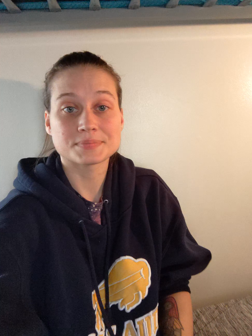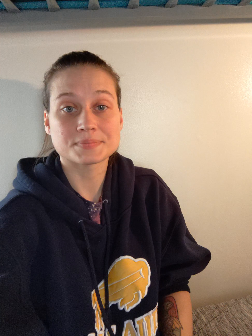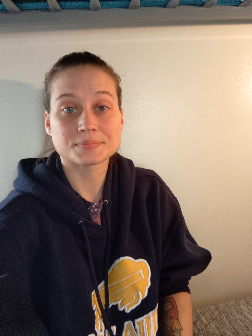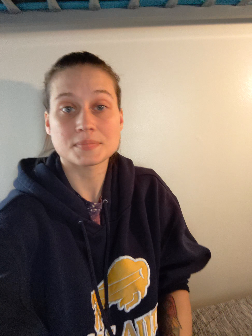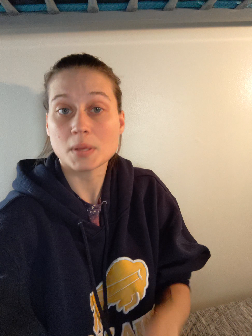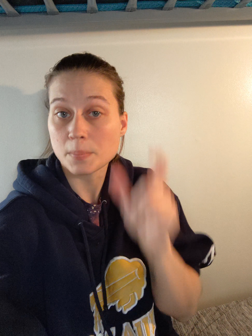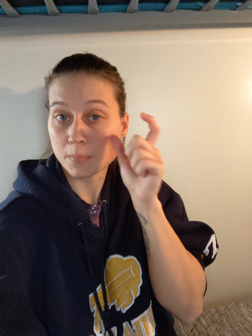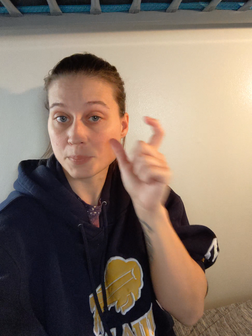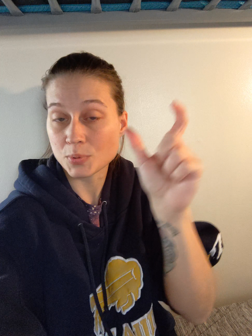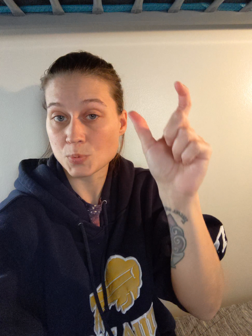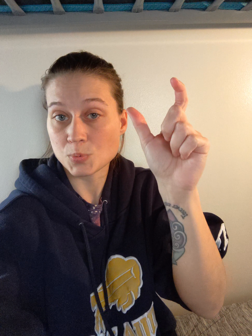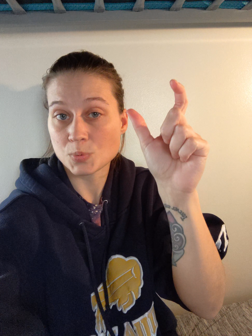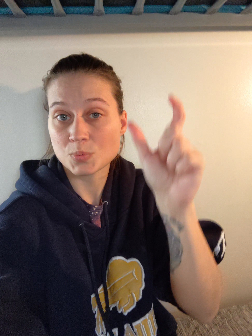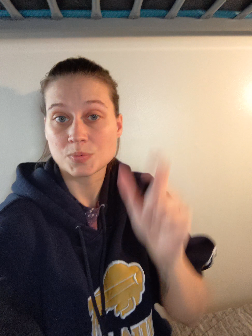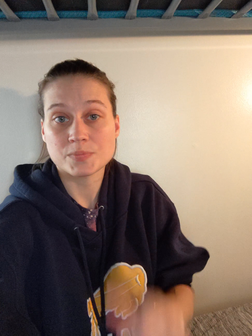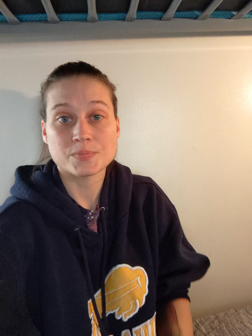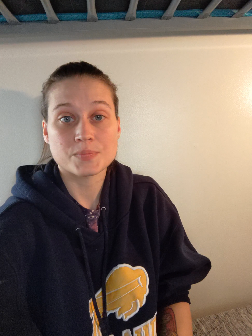moon